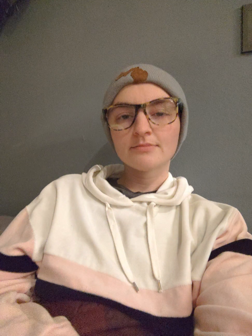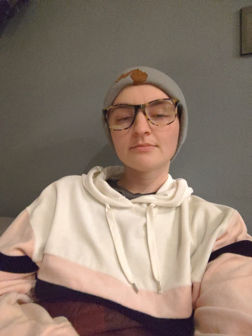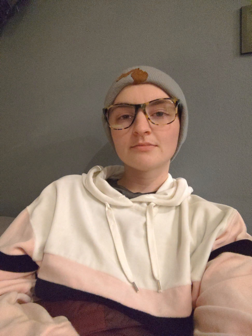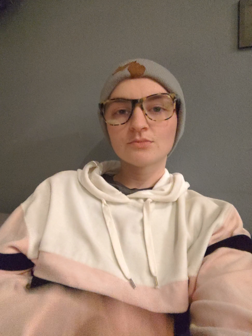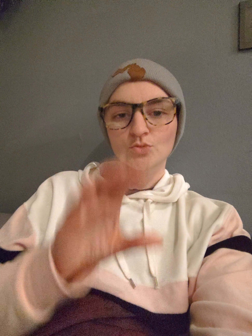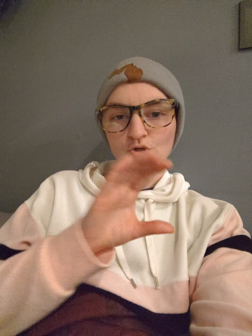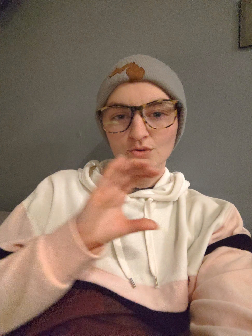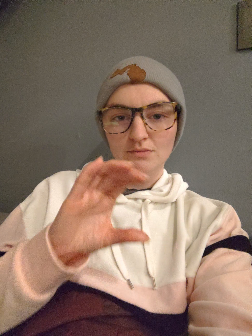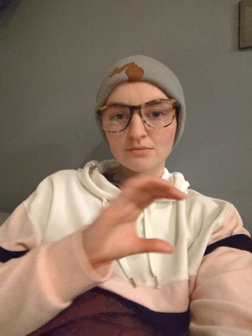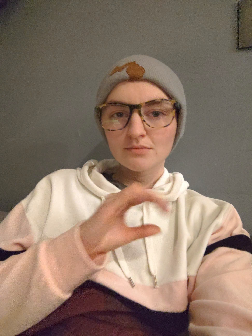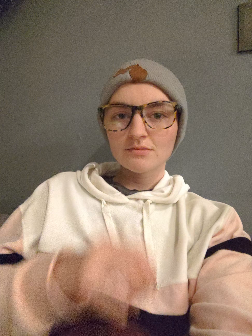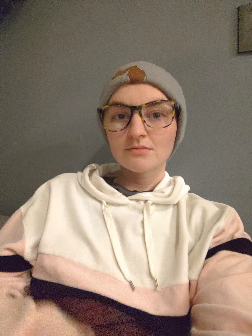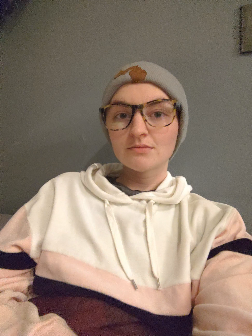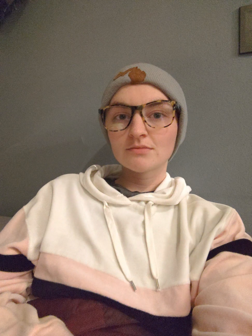chocolate